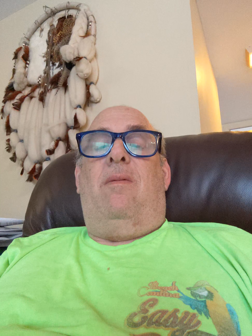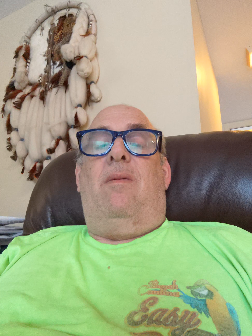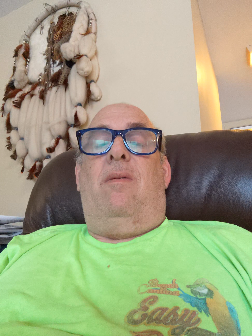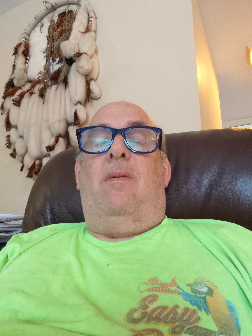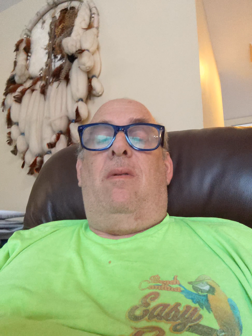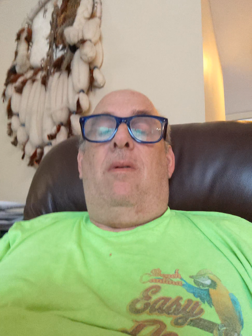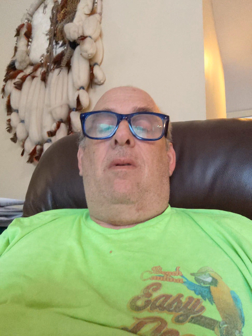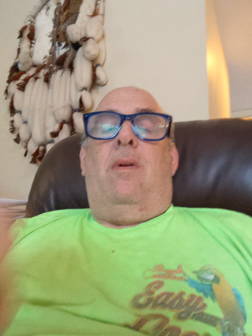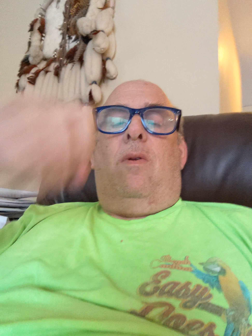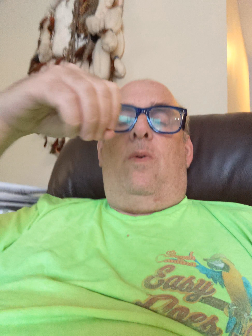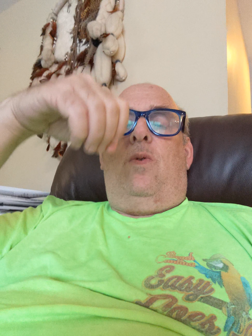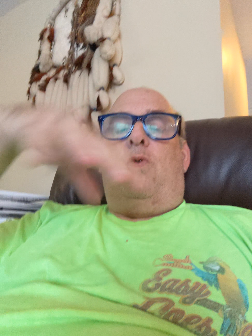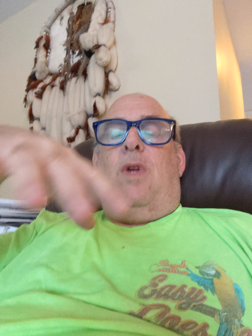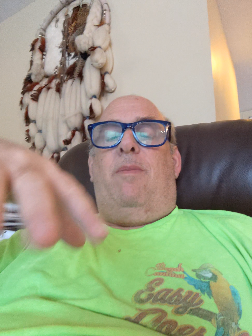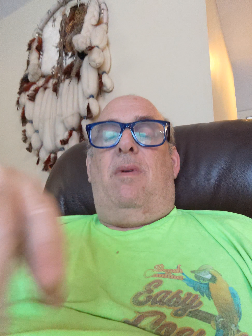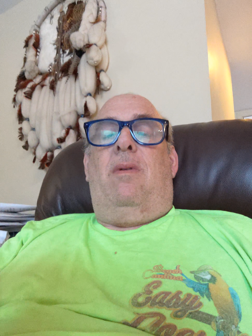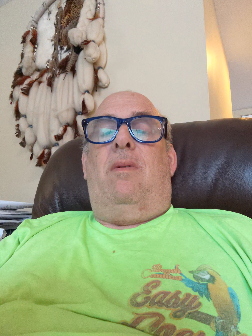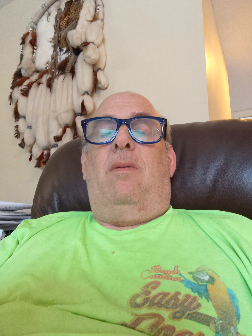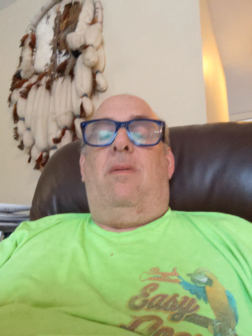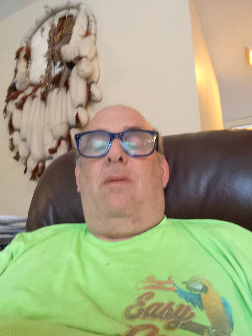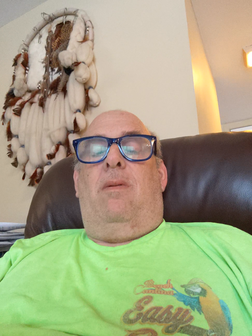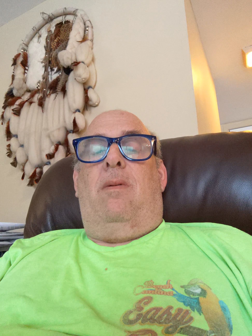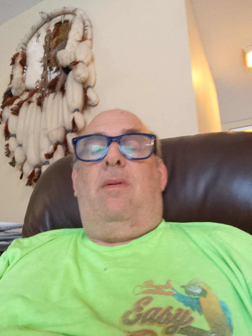drop